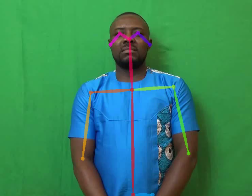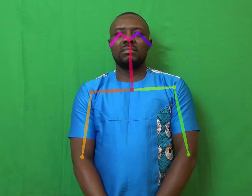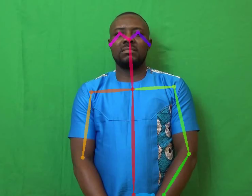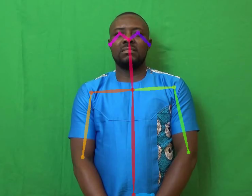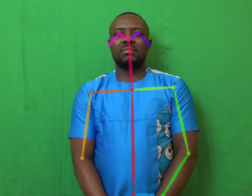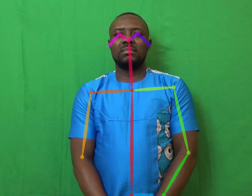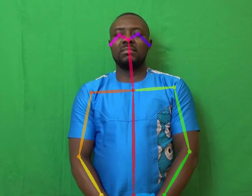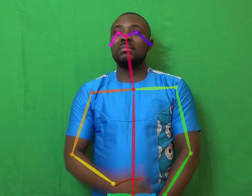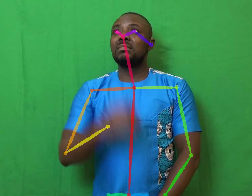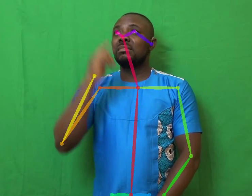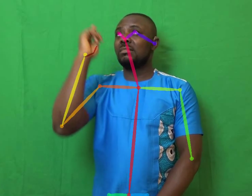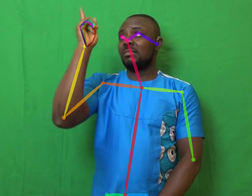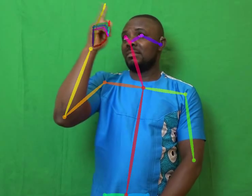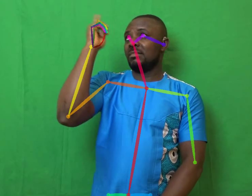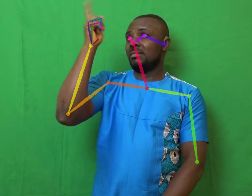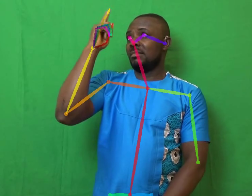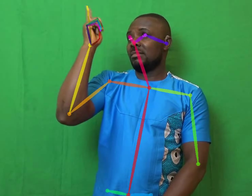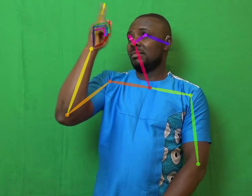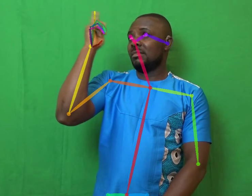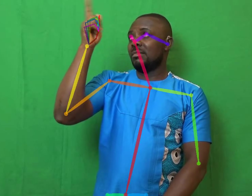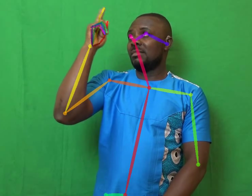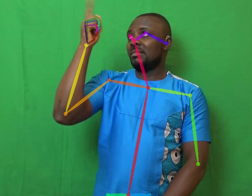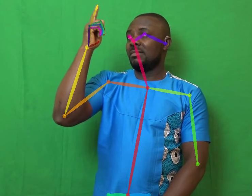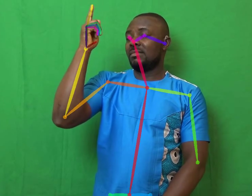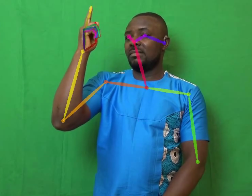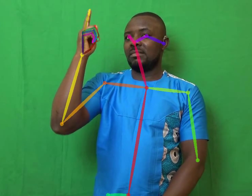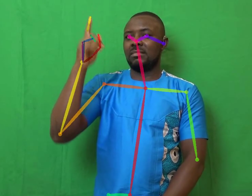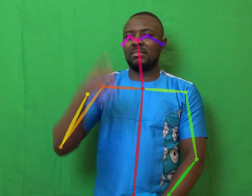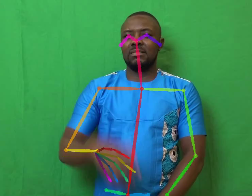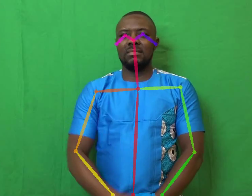ceiling fan